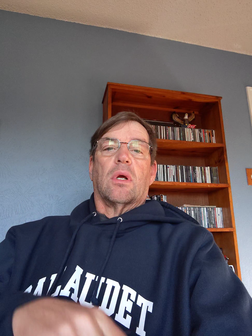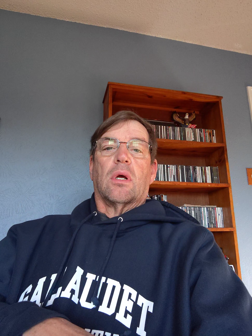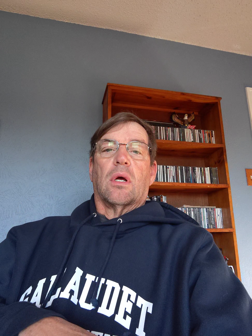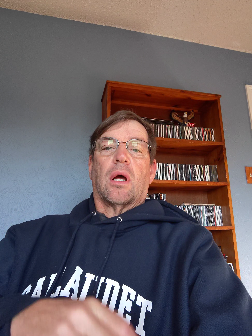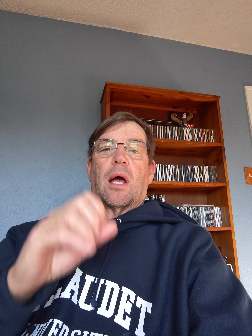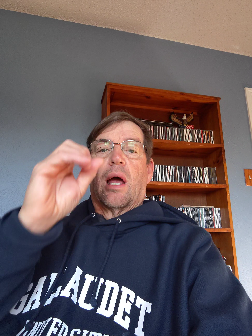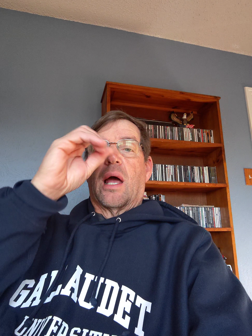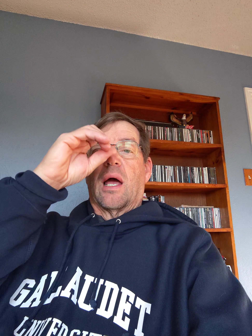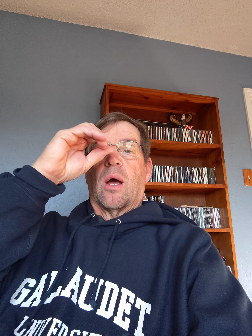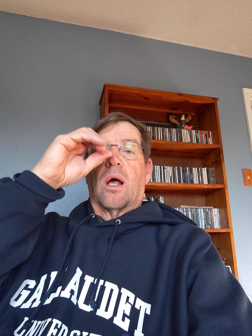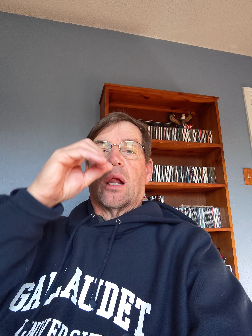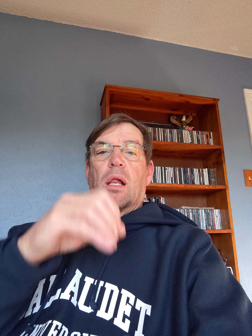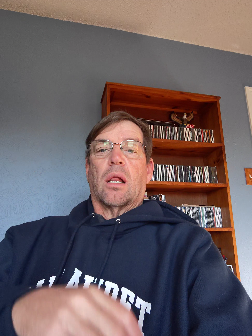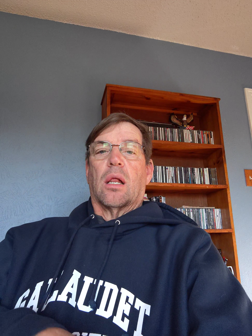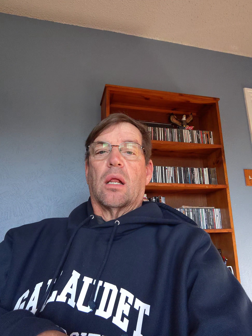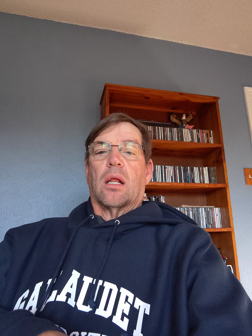owl